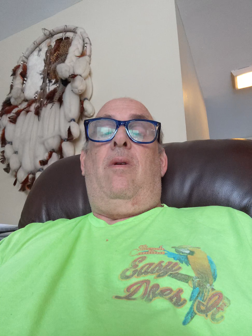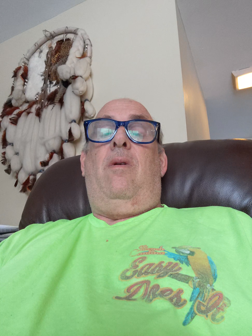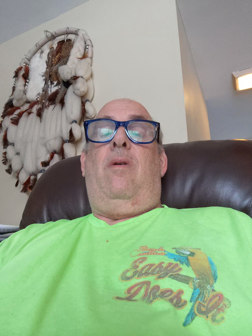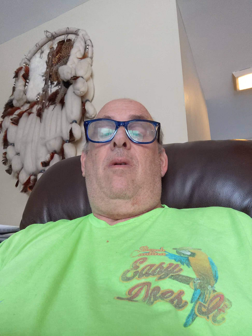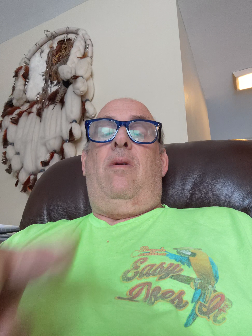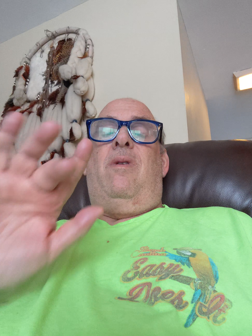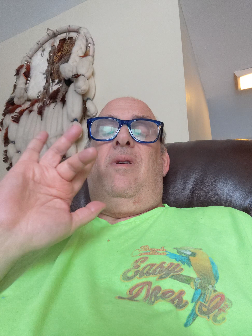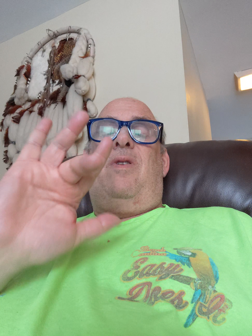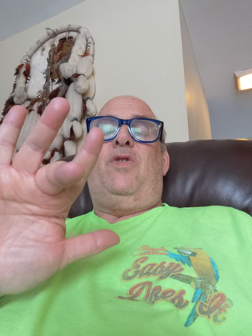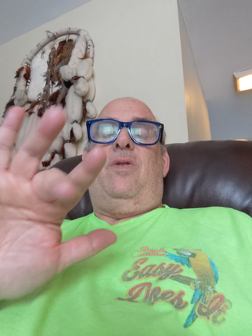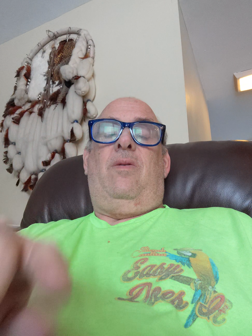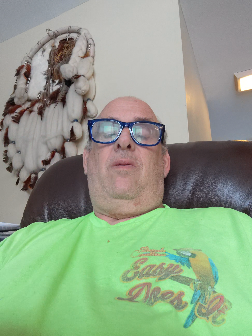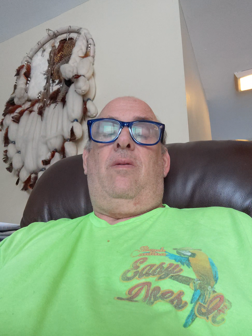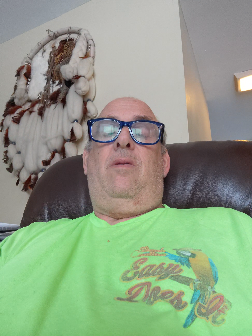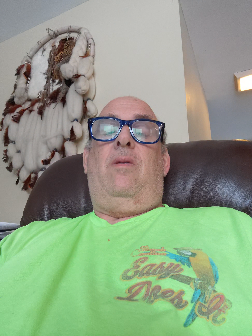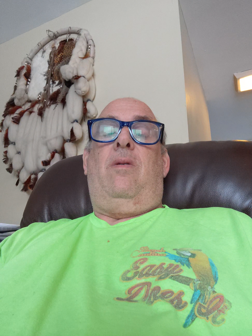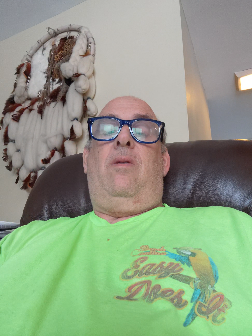touch